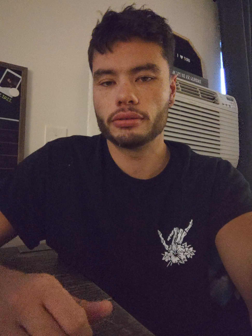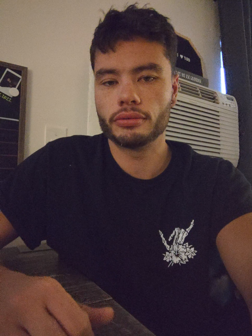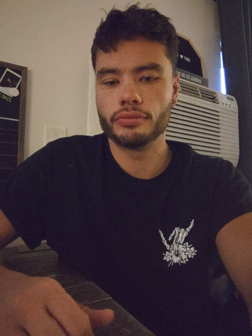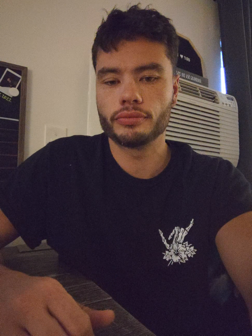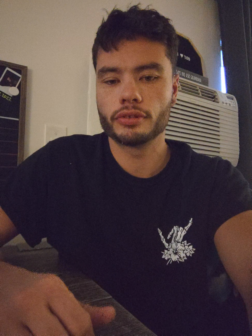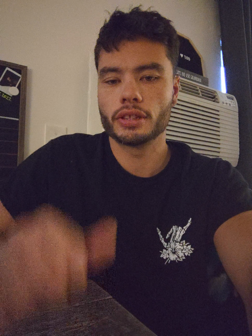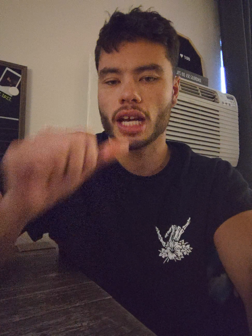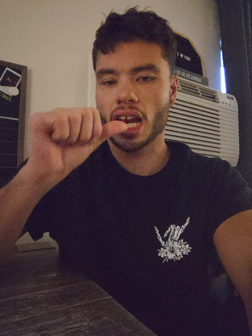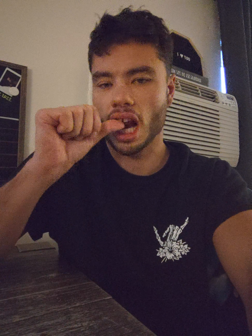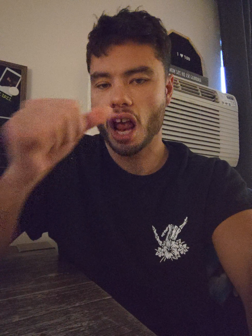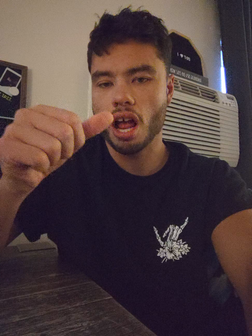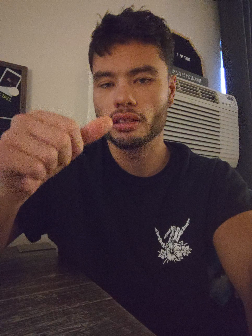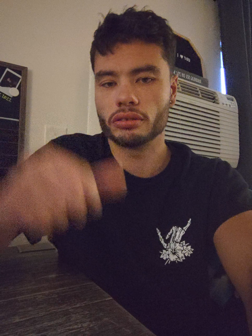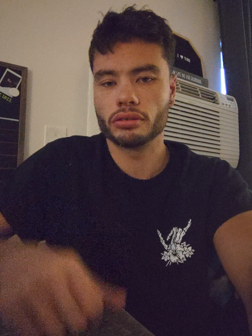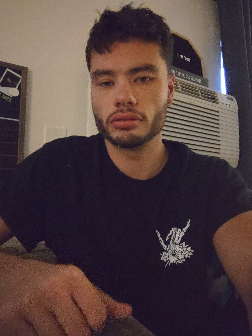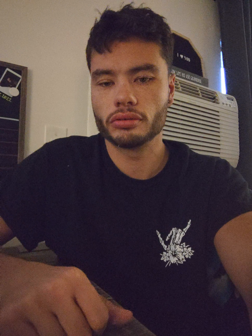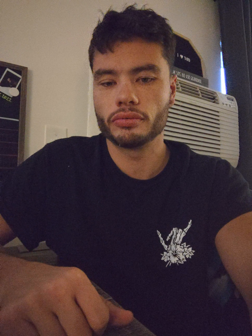nuts